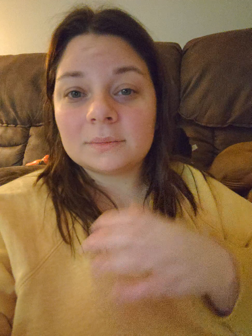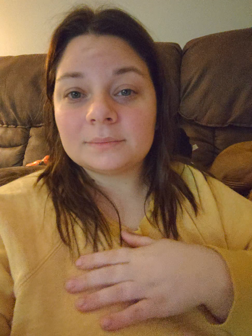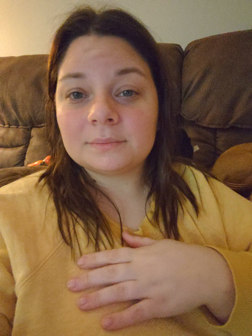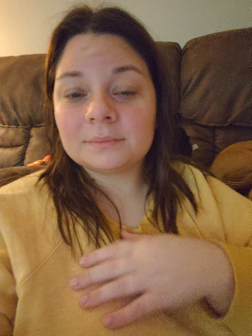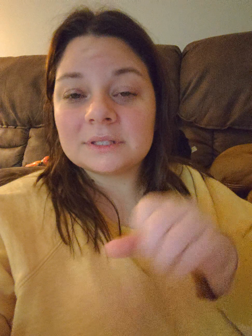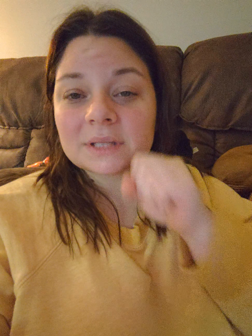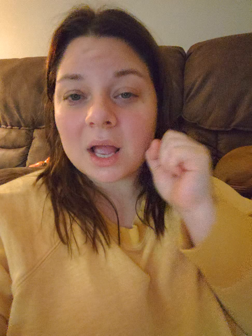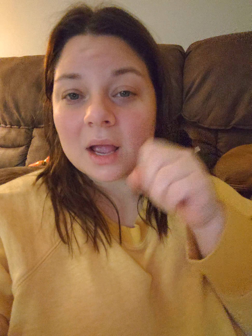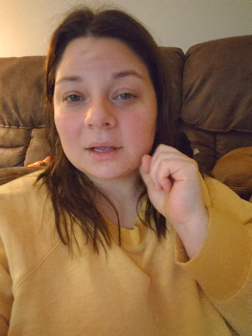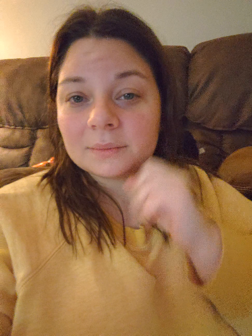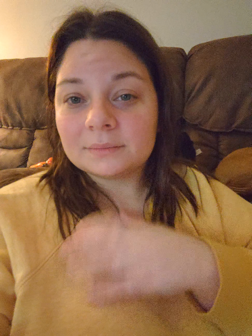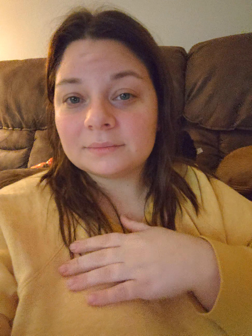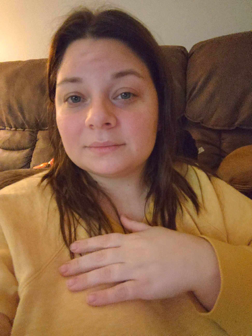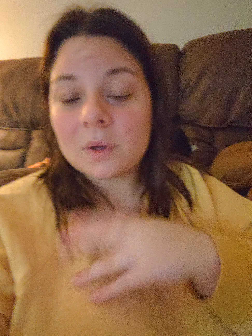snack